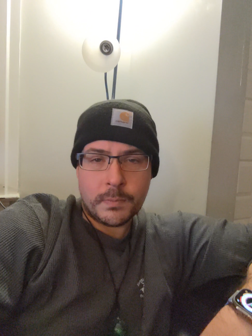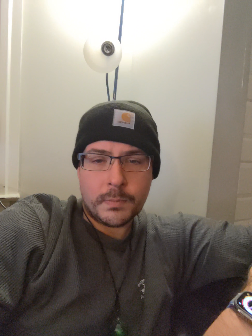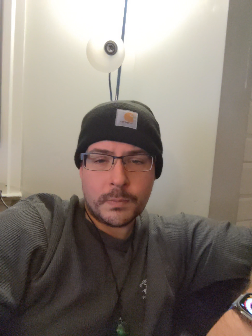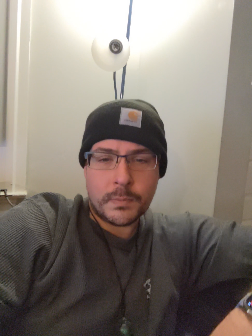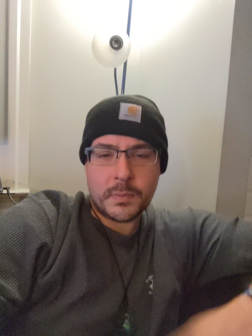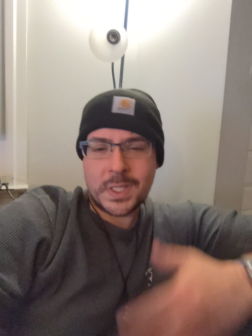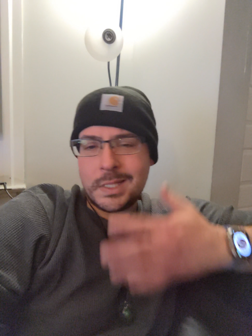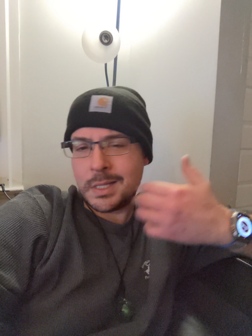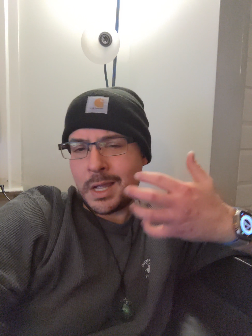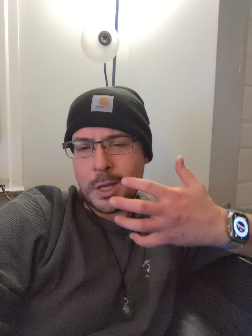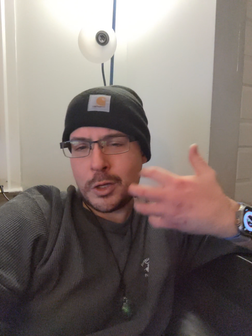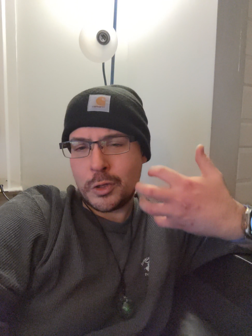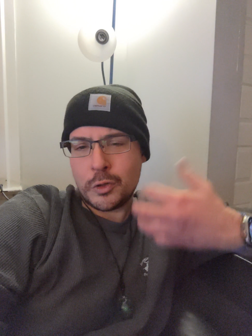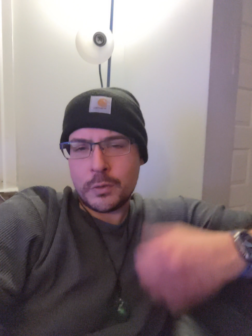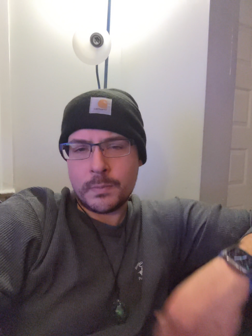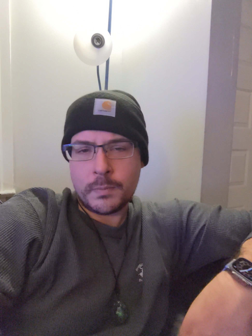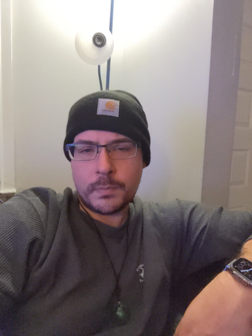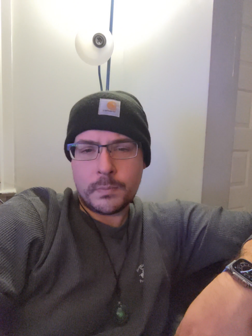tiger